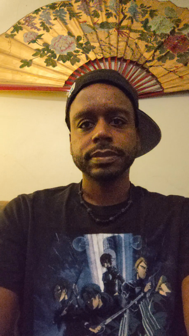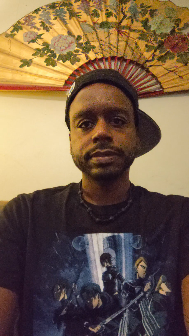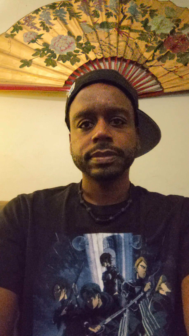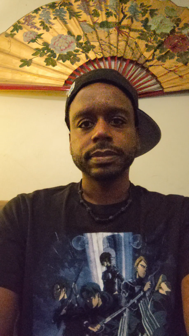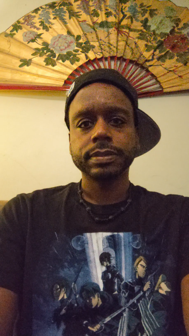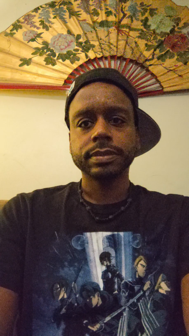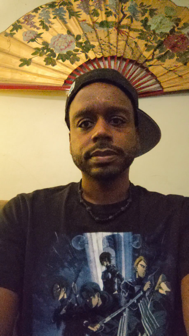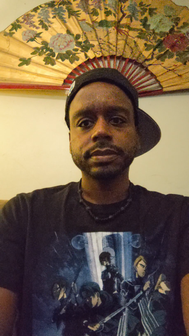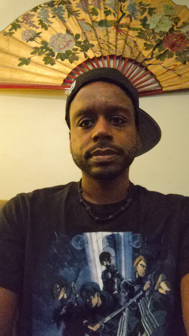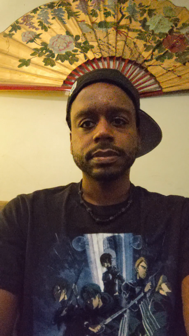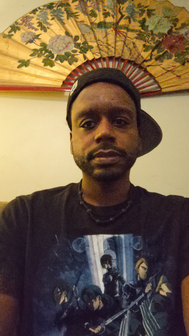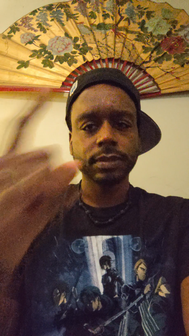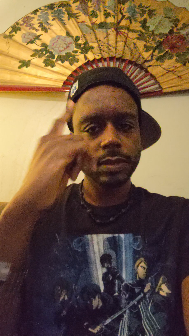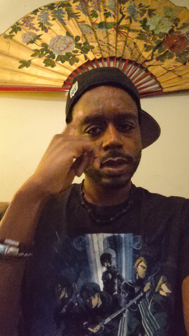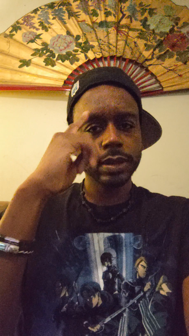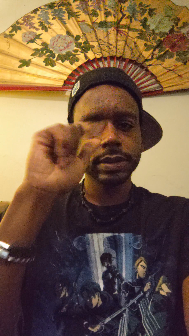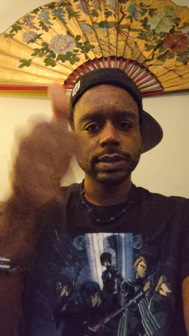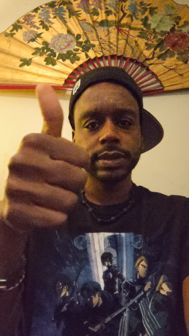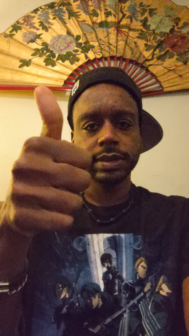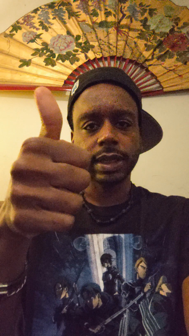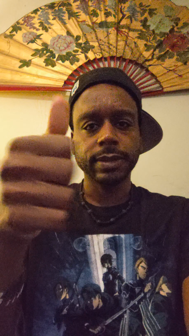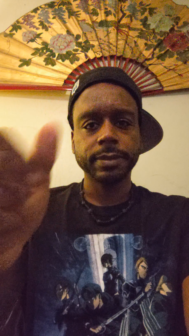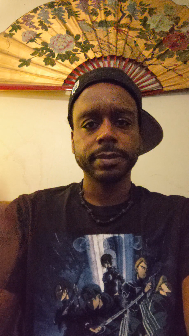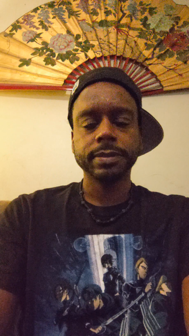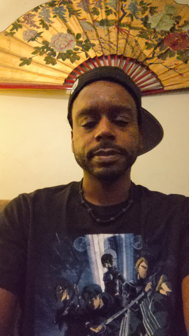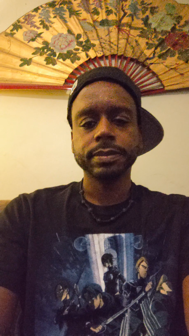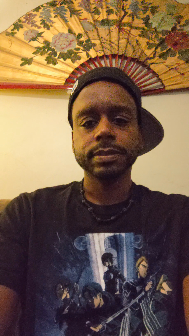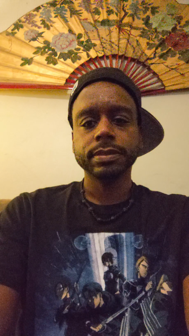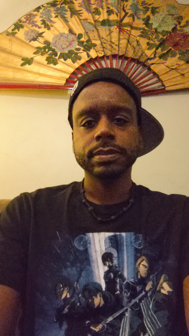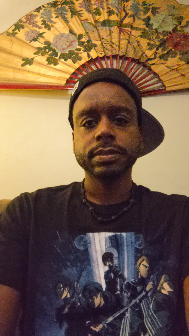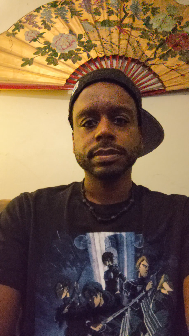dime